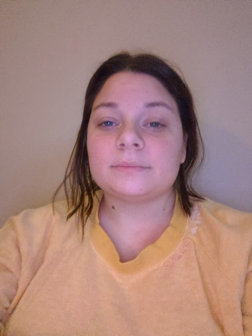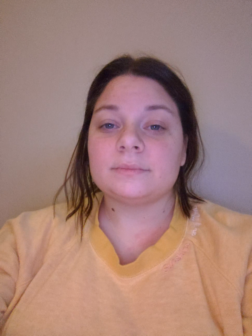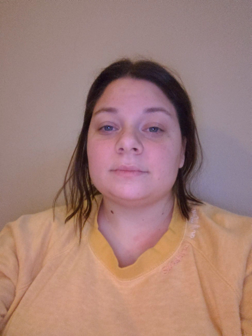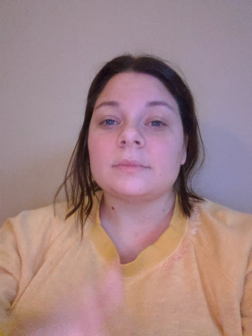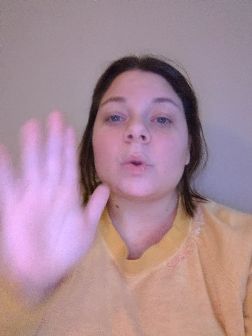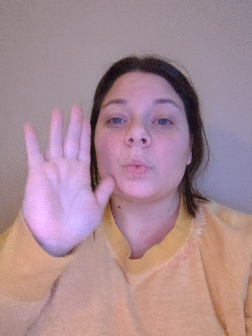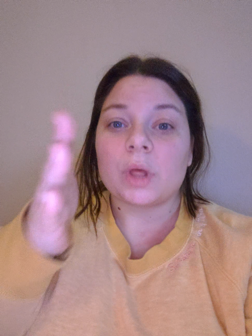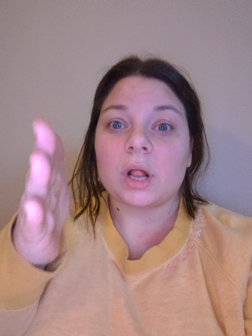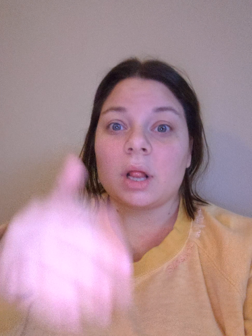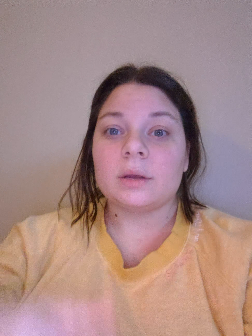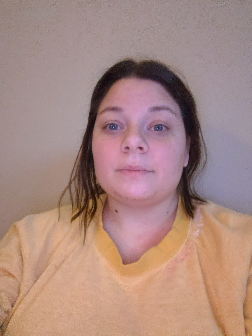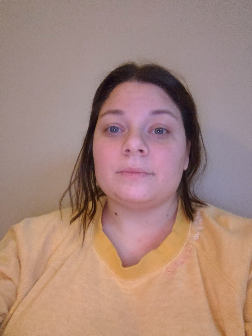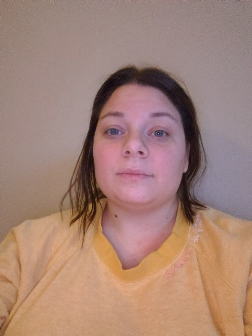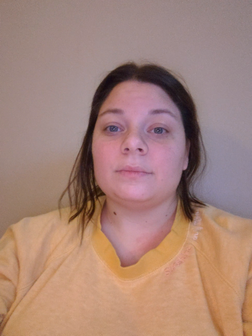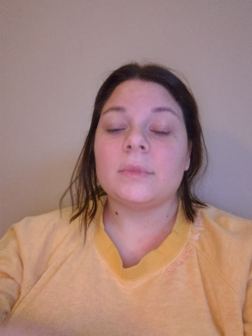will